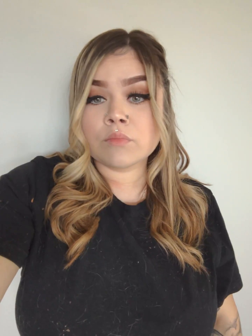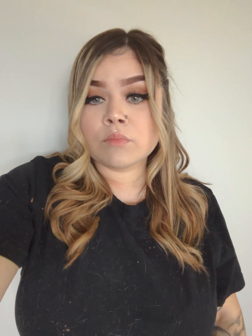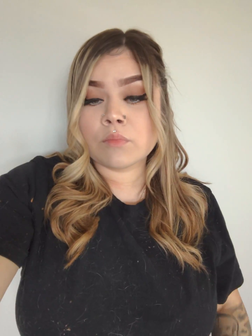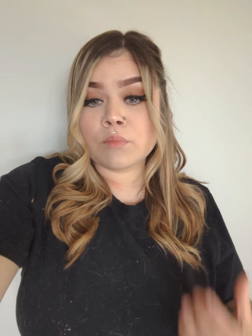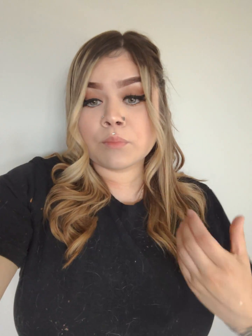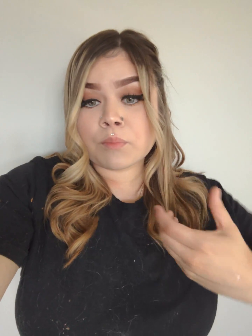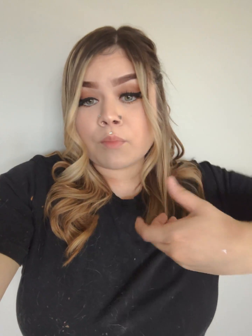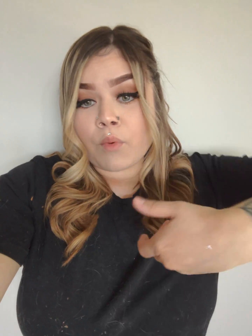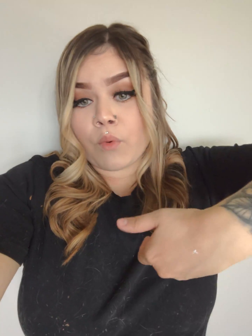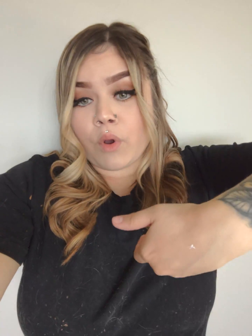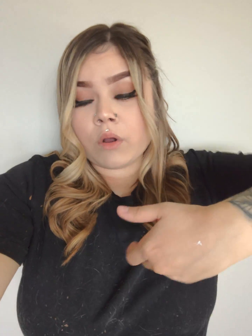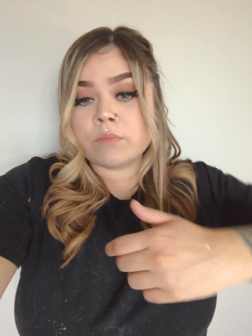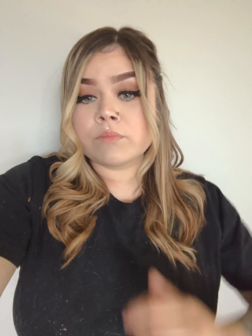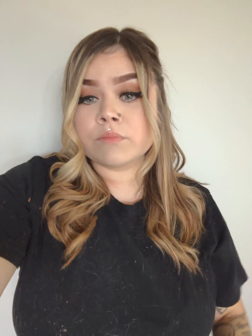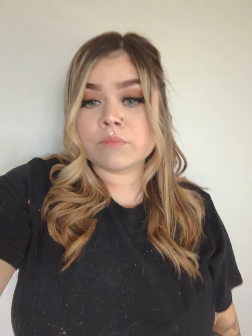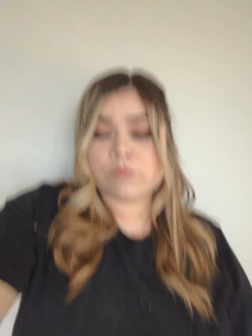pour